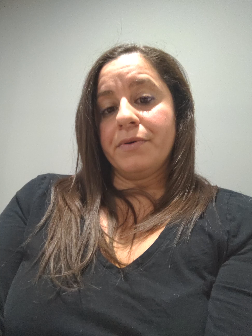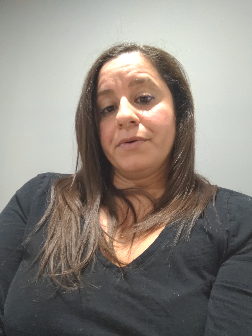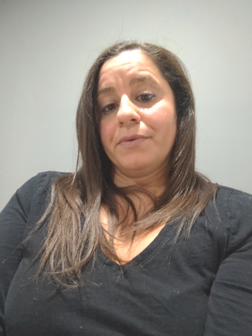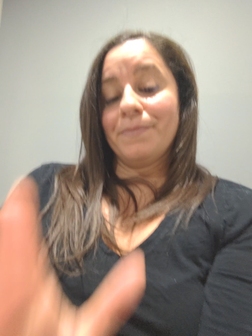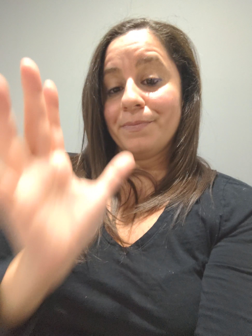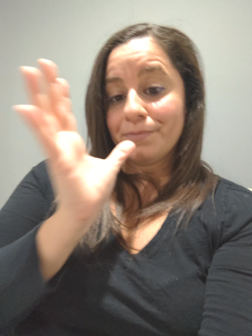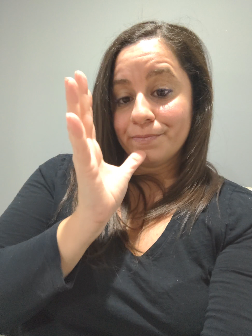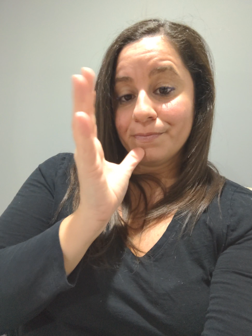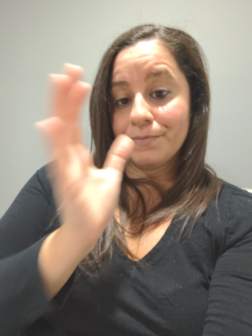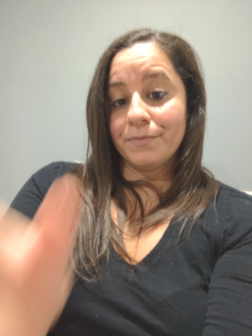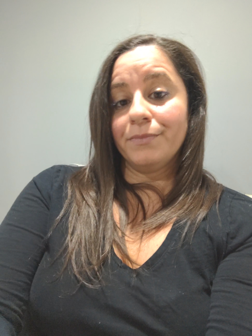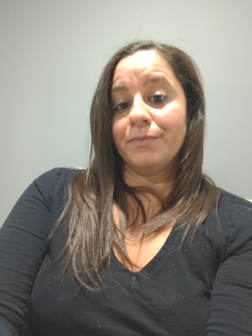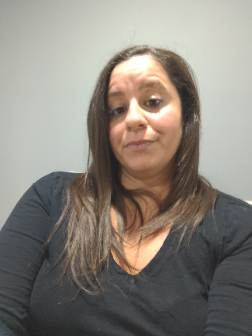mom